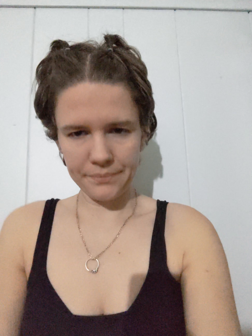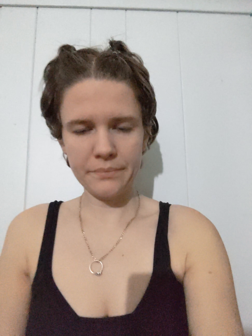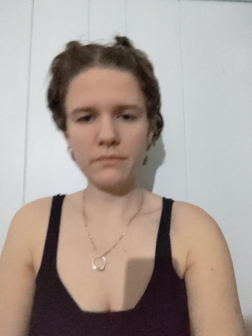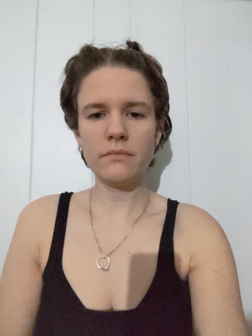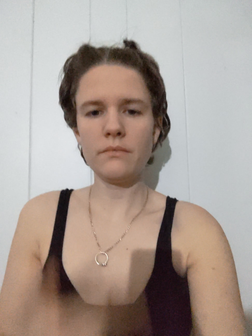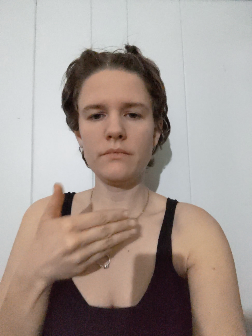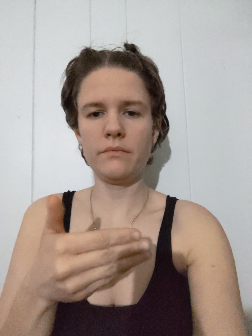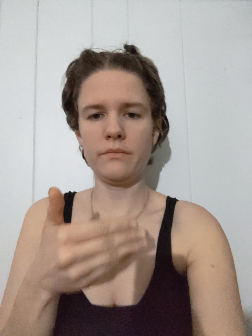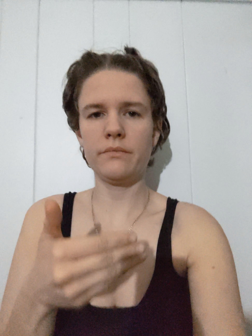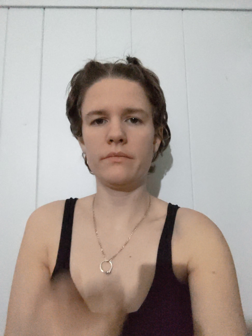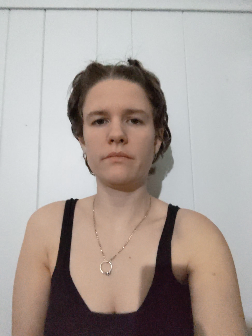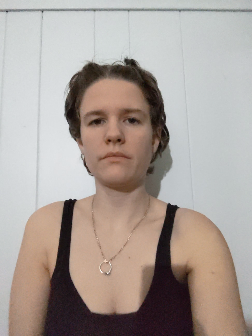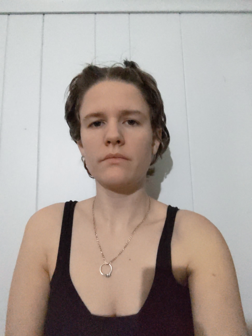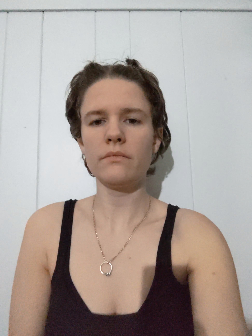close